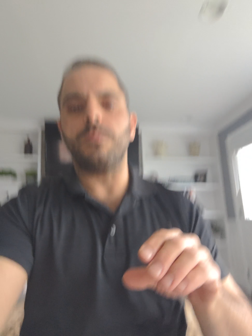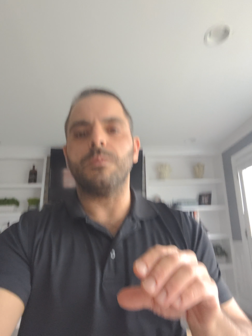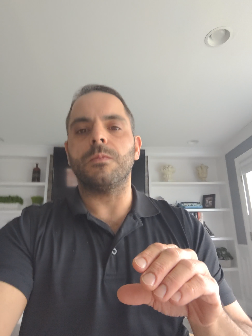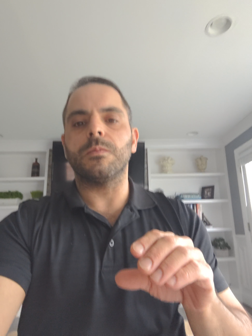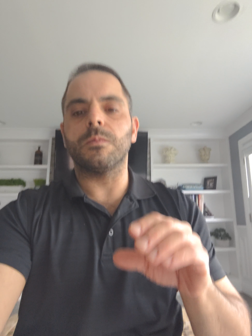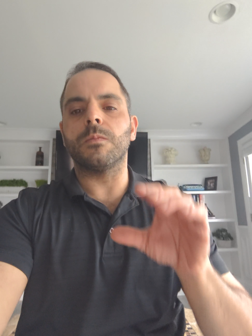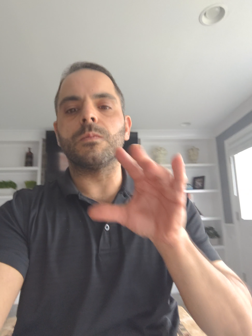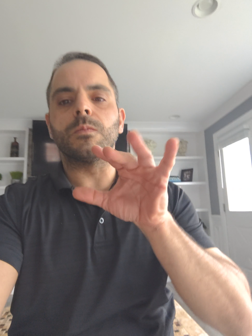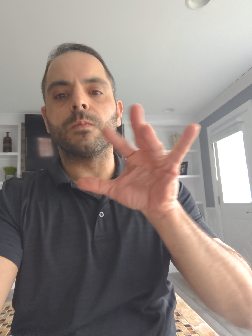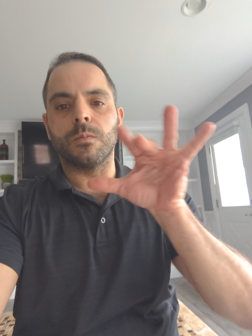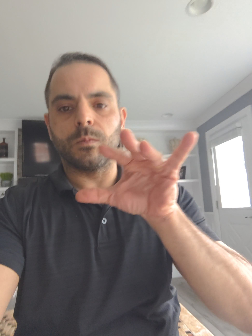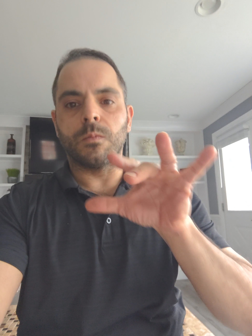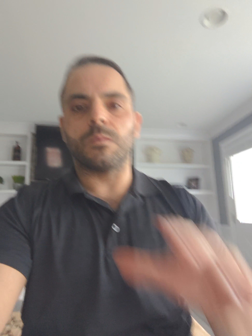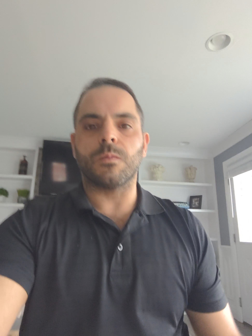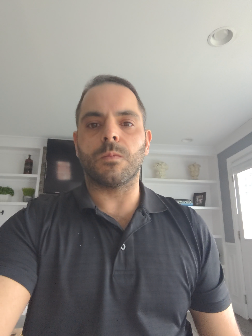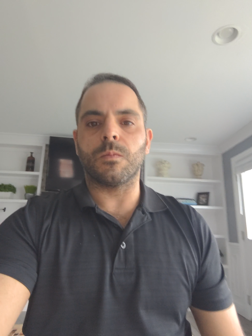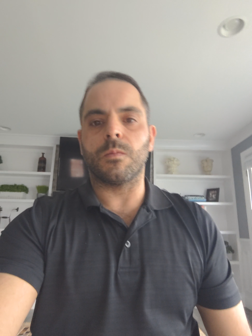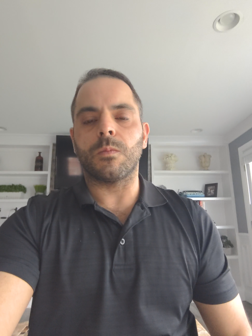finger